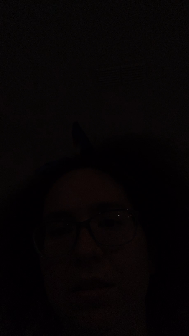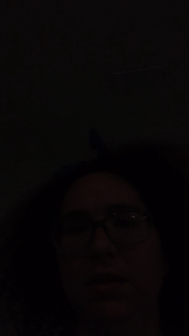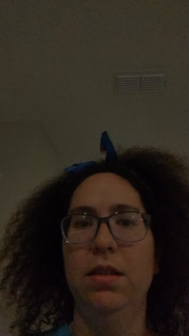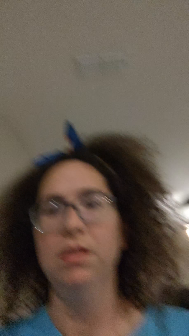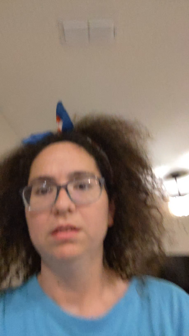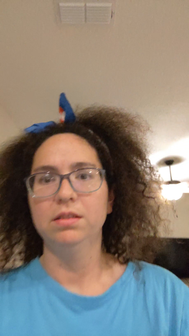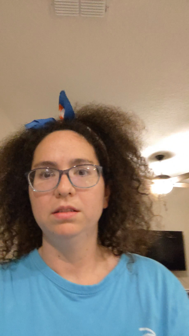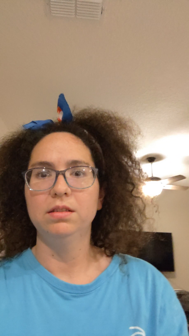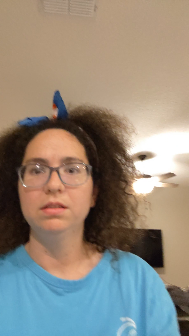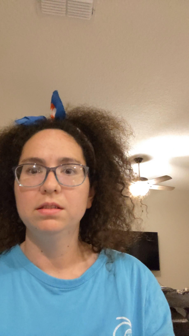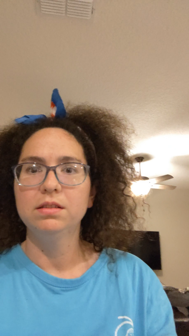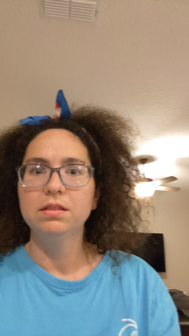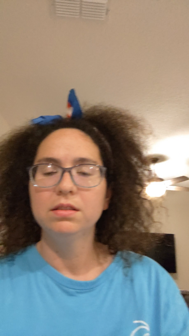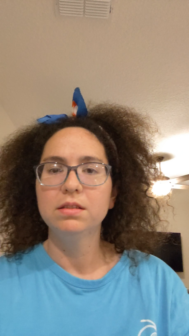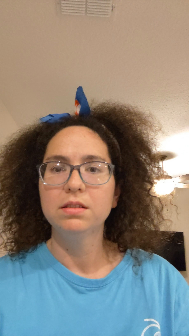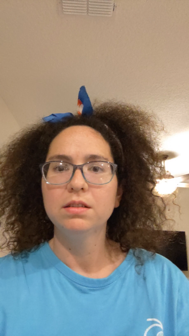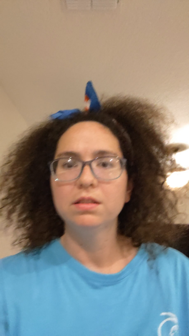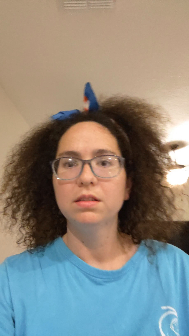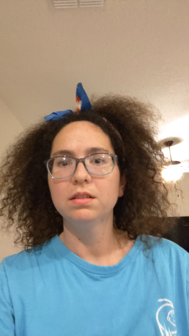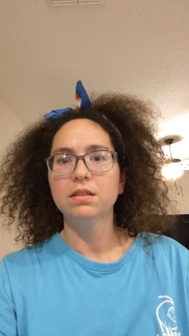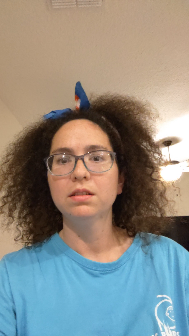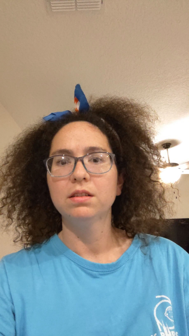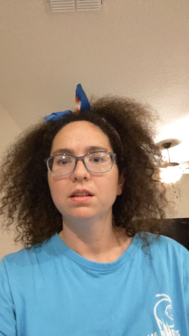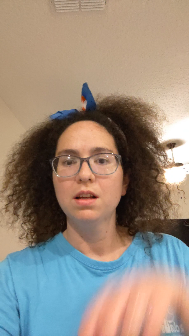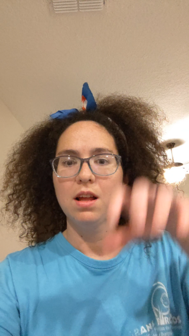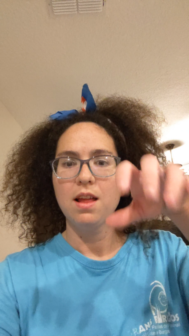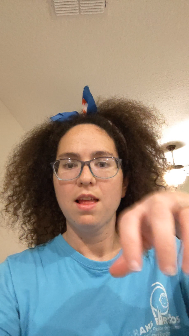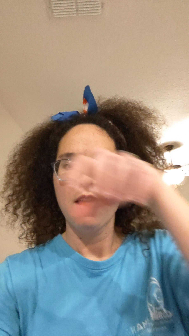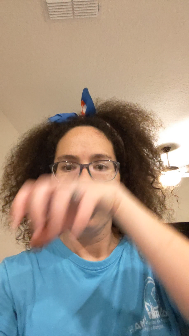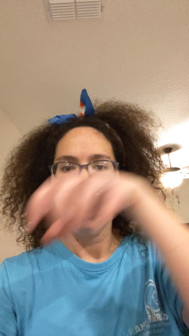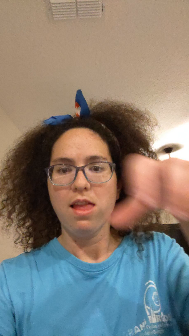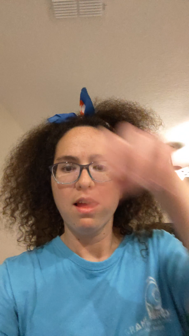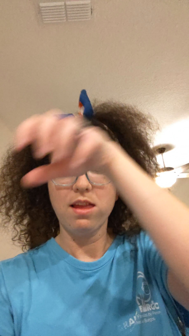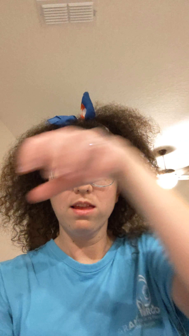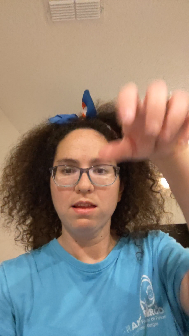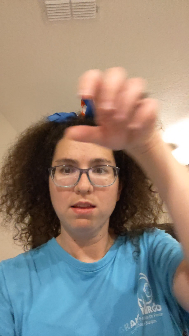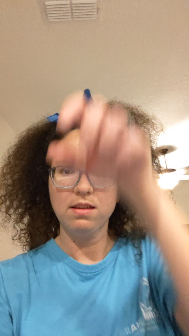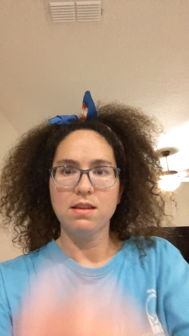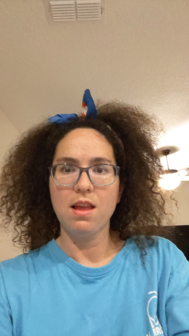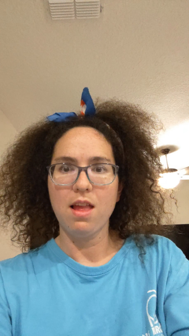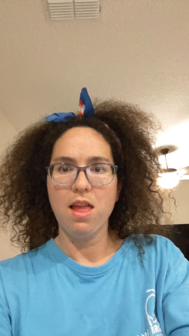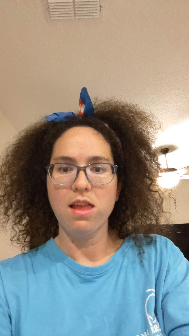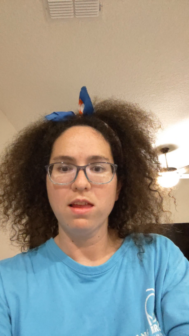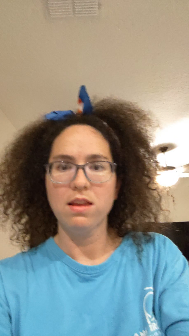block